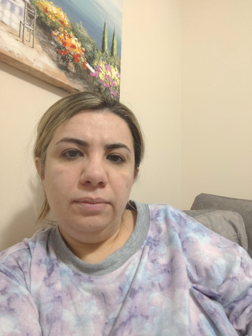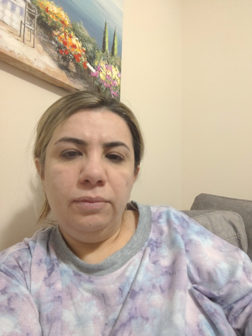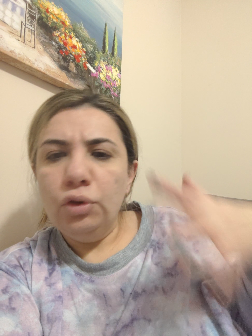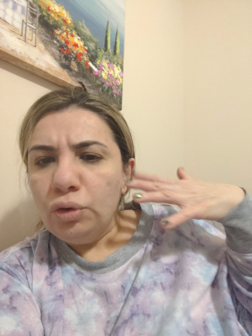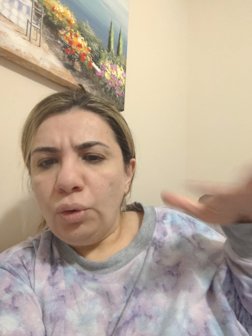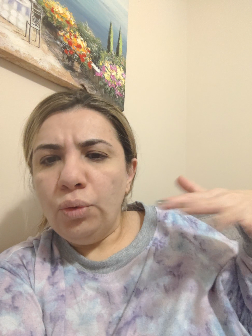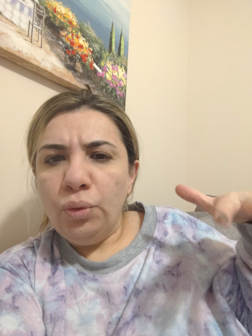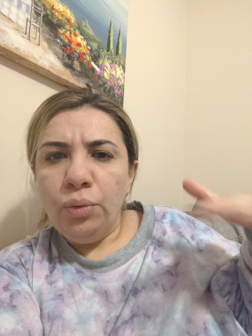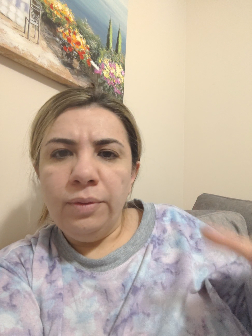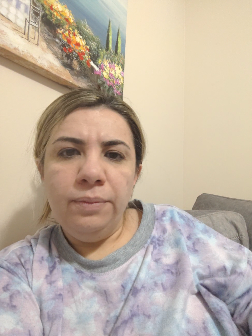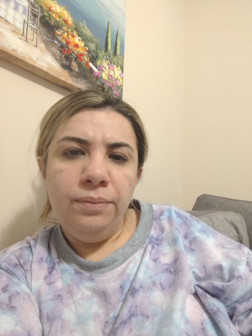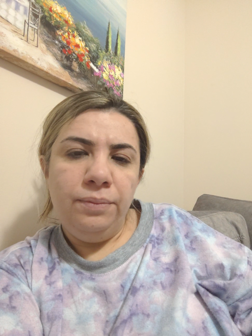noisy